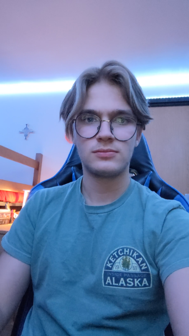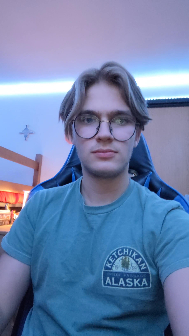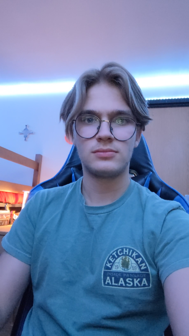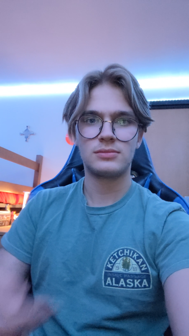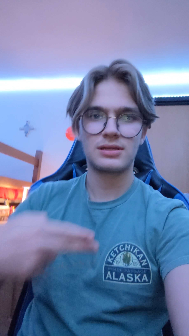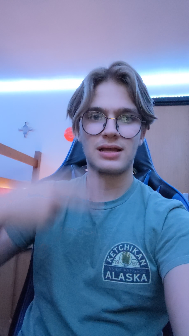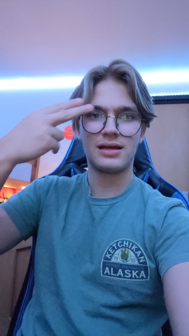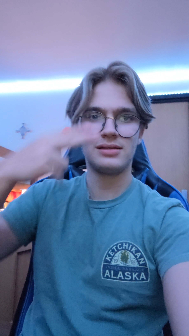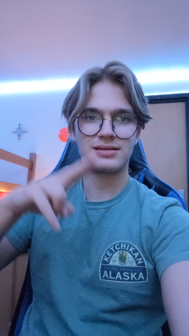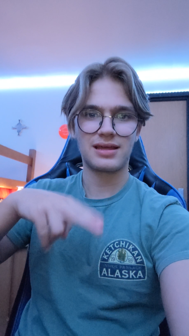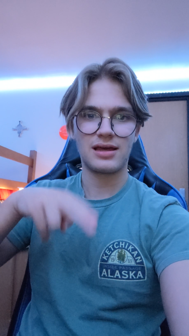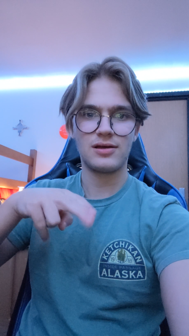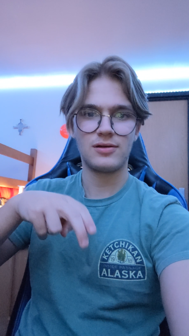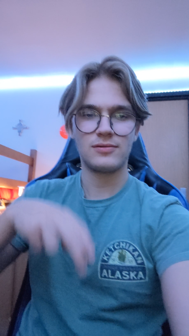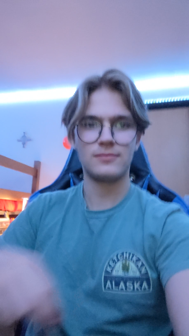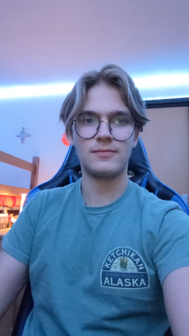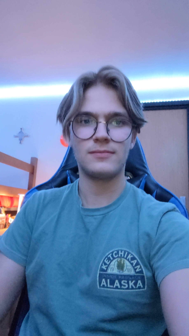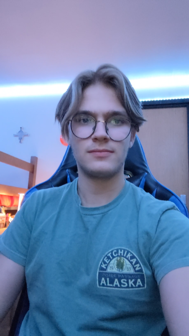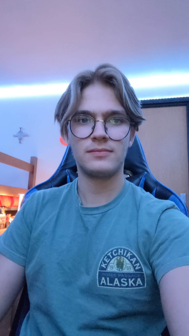high chair